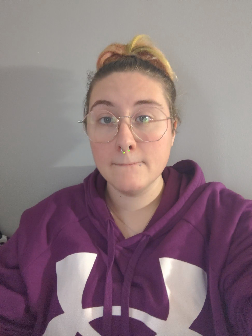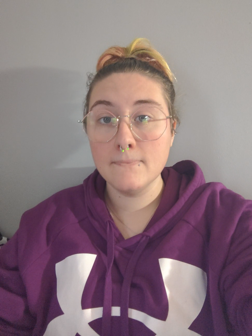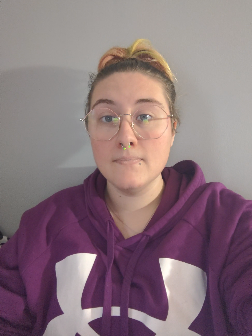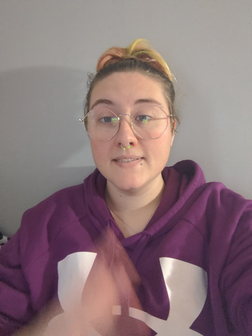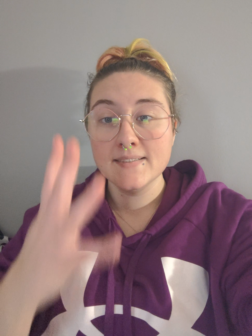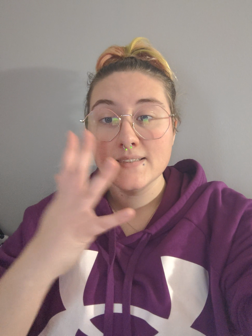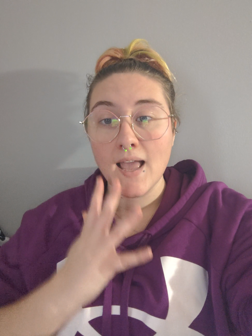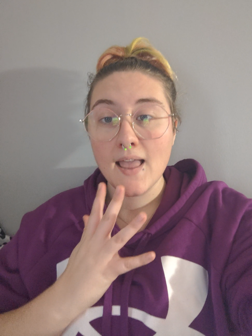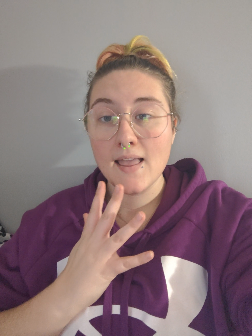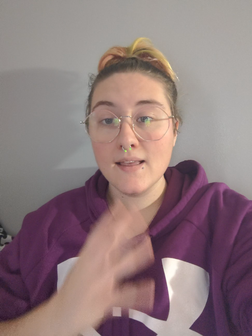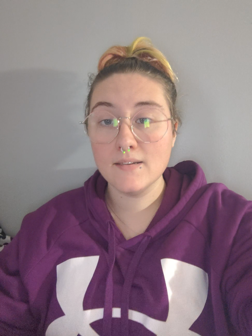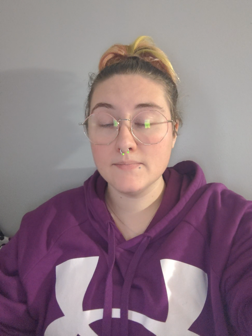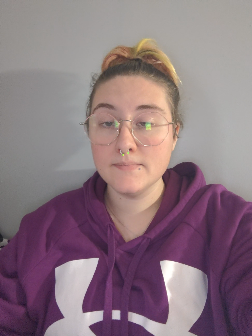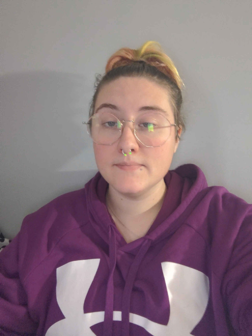sad